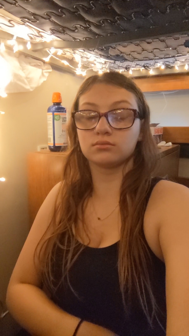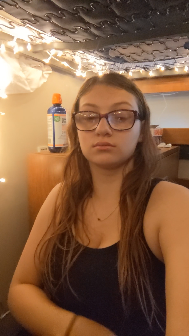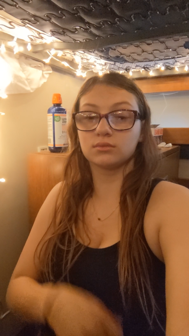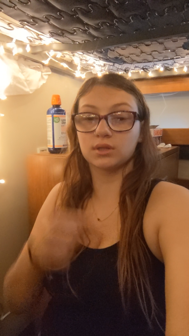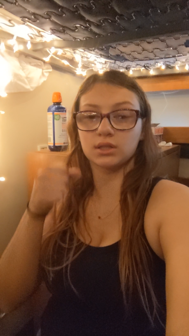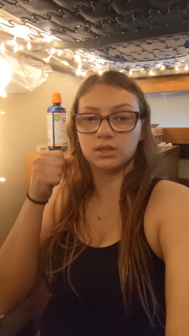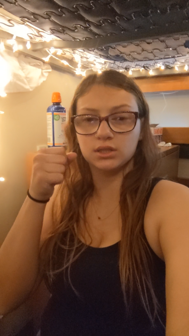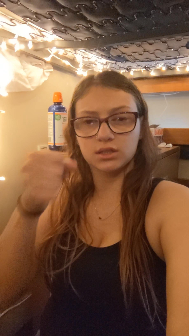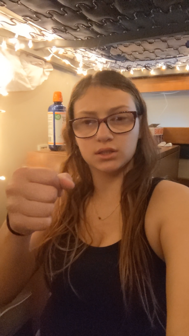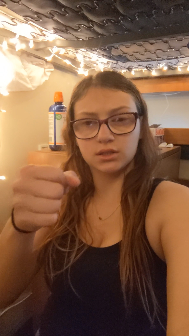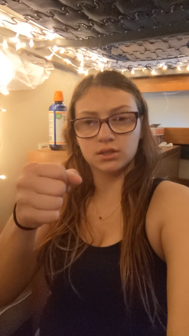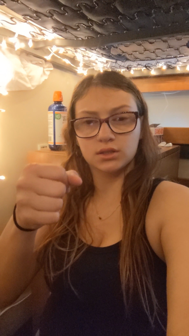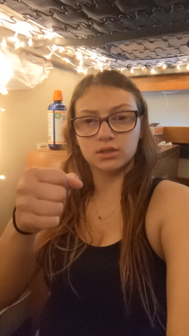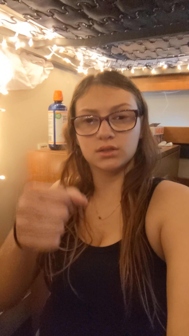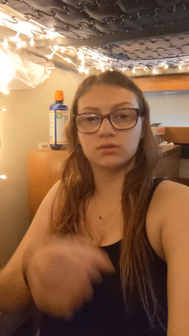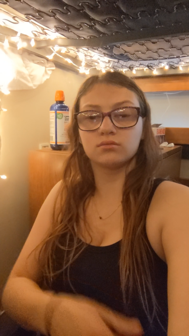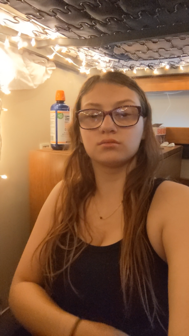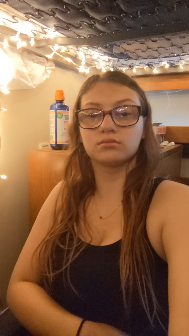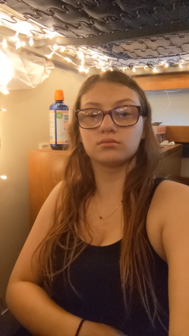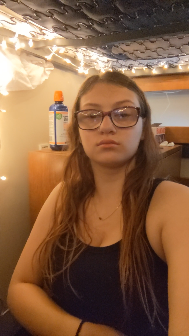hit